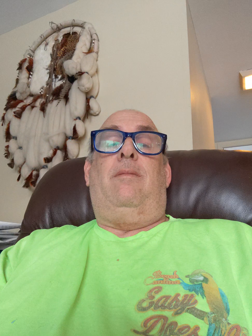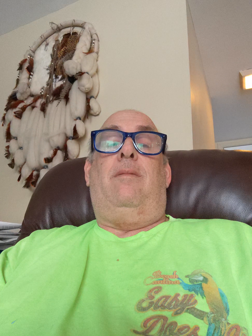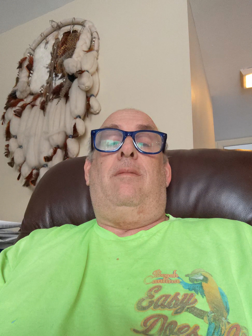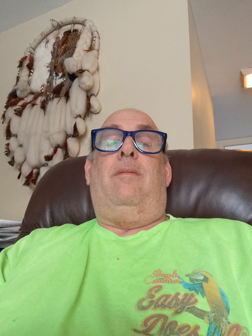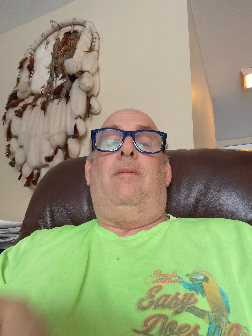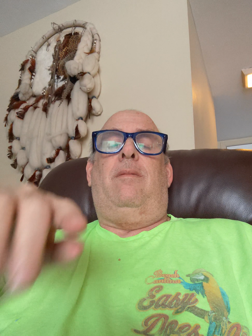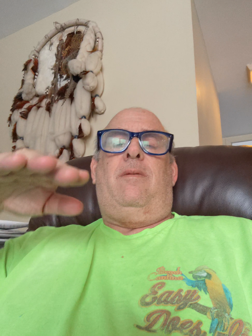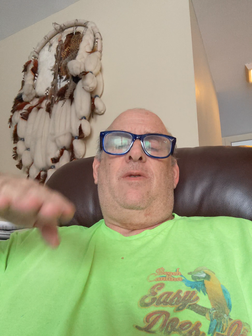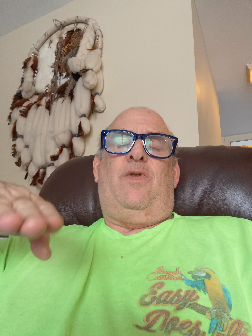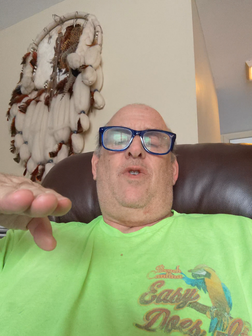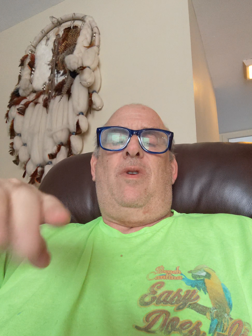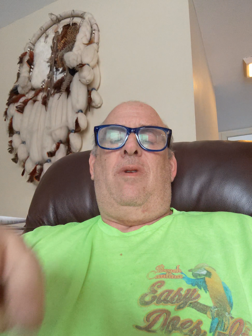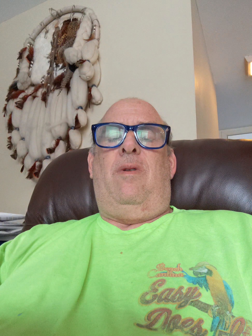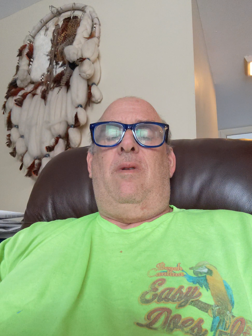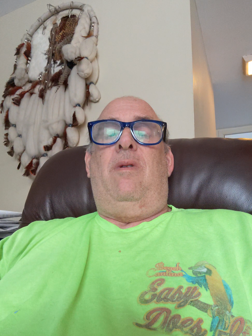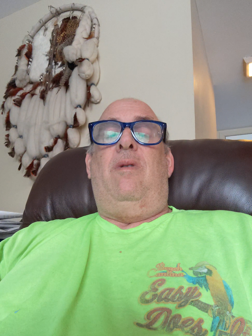child